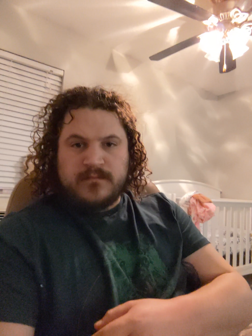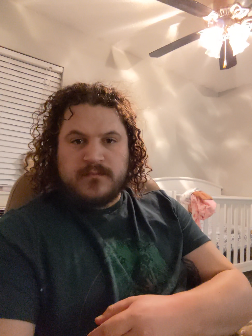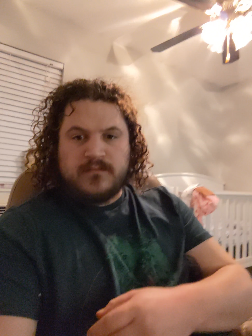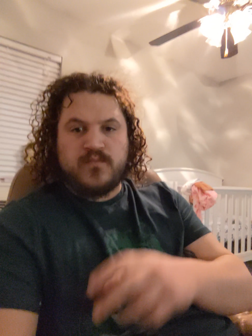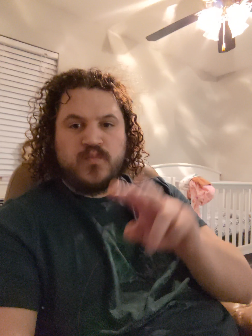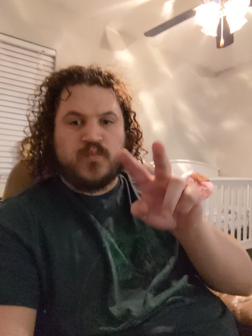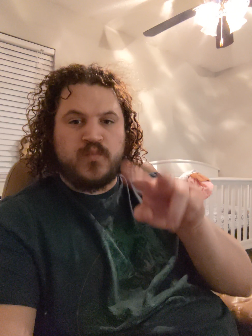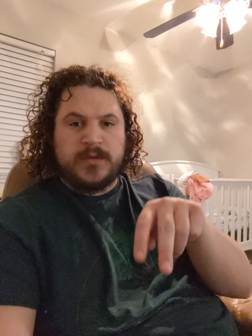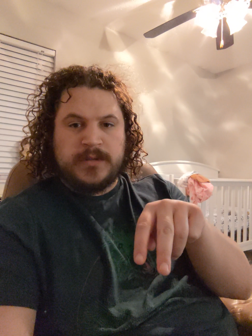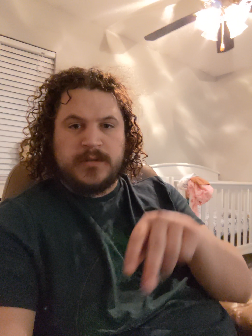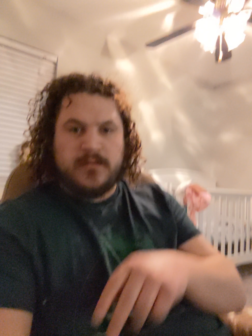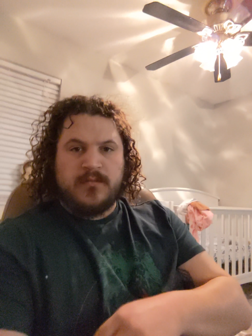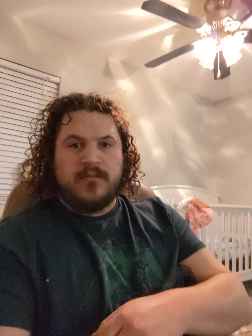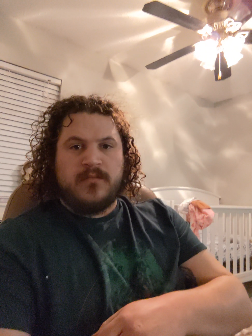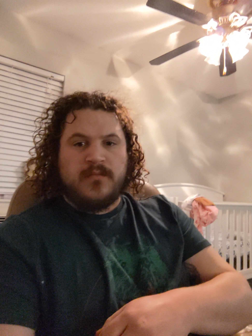read